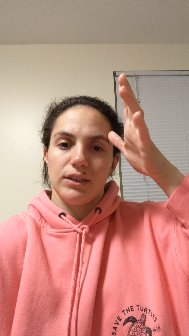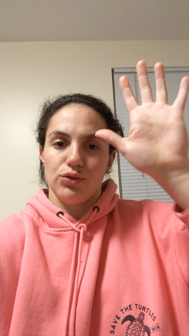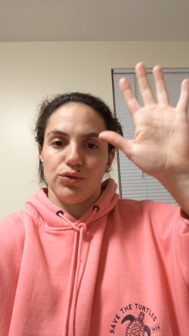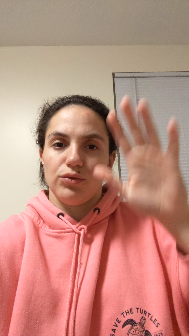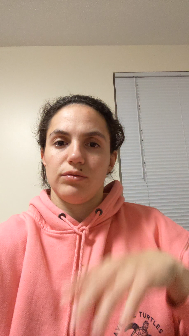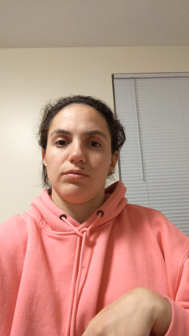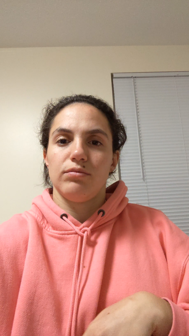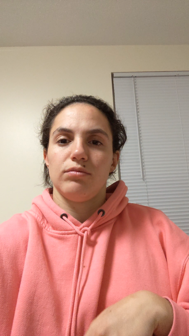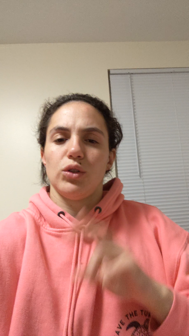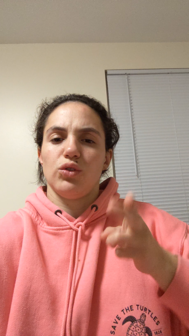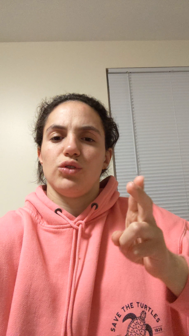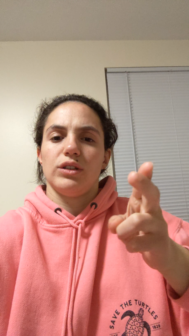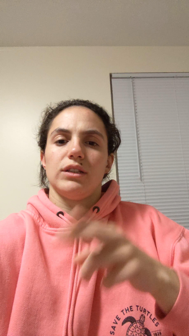hurry